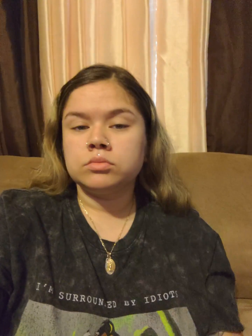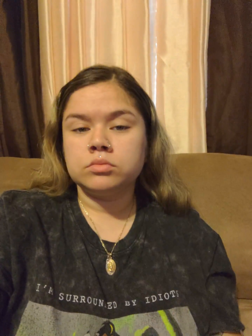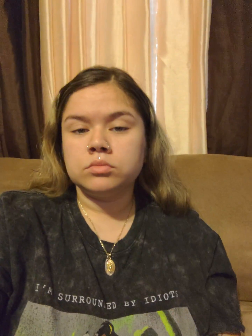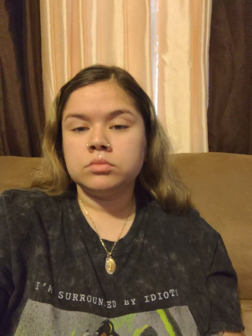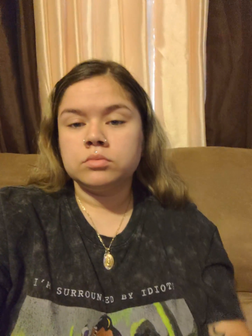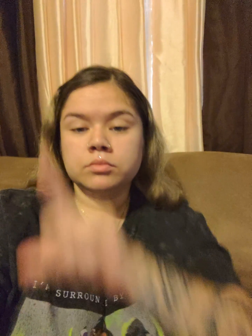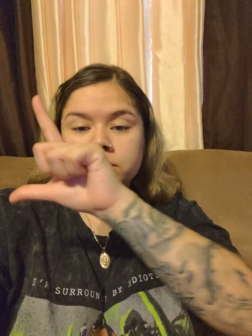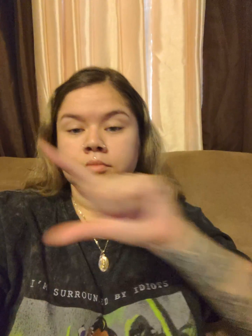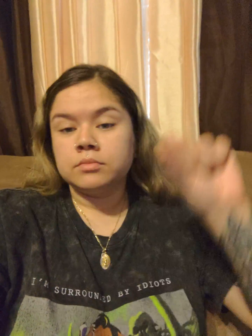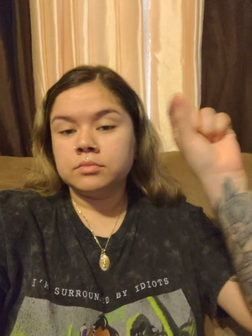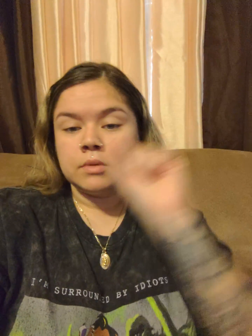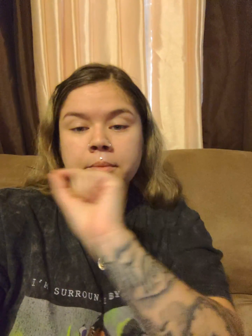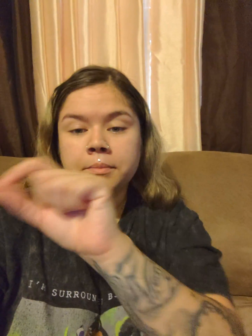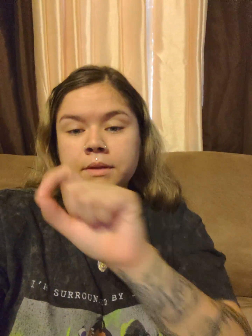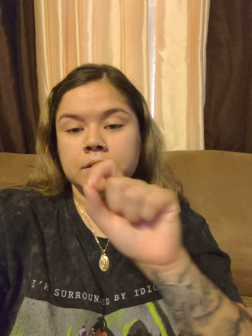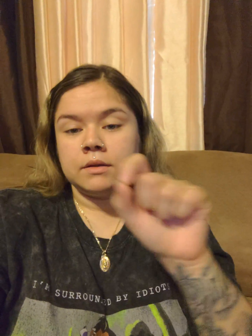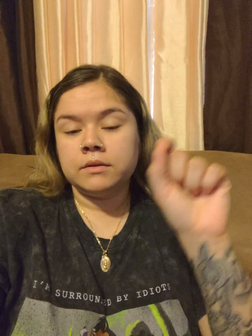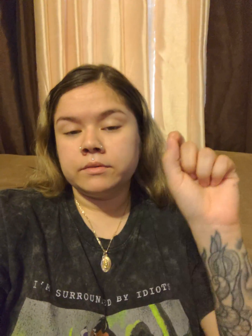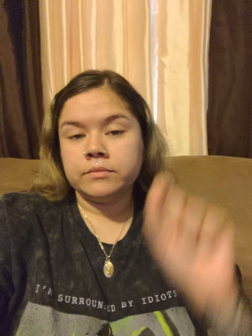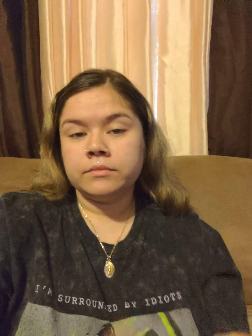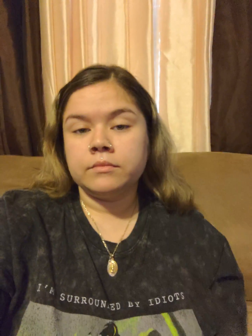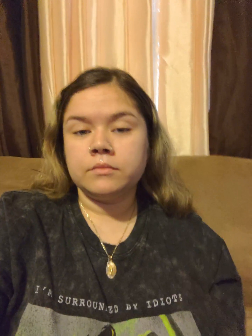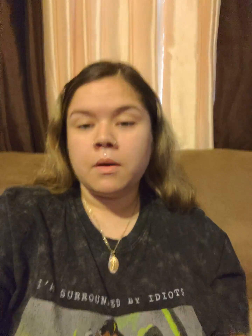peas